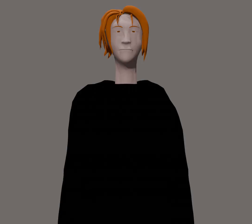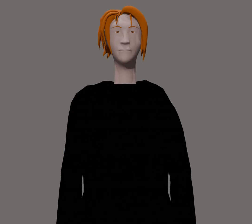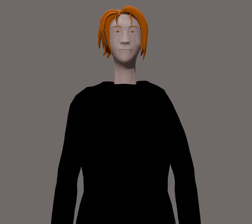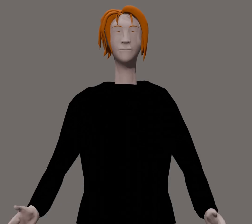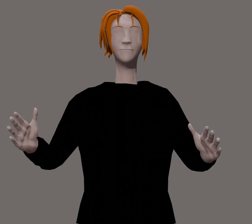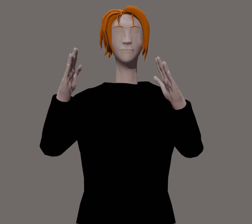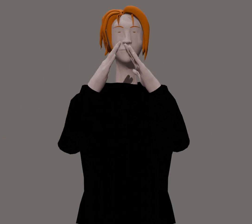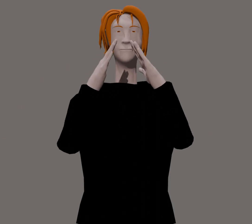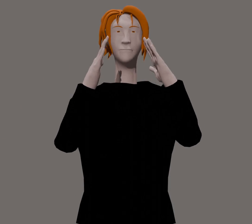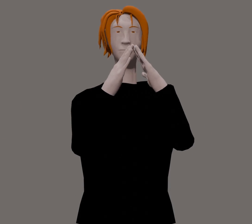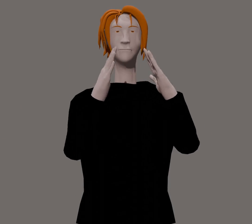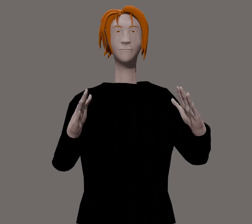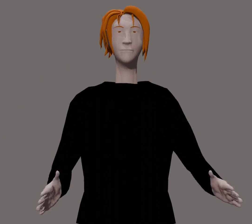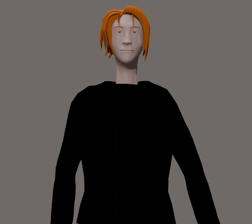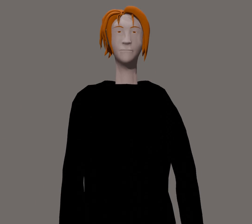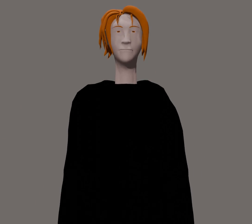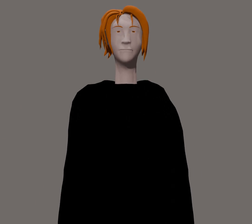City